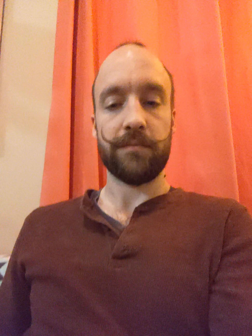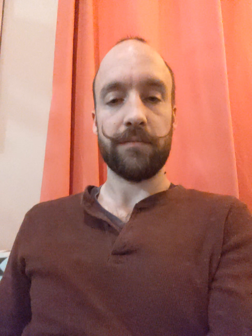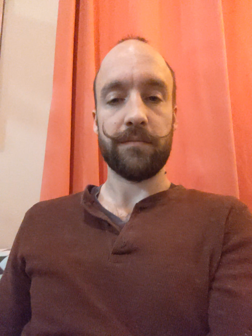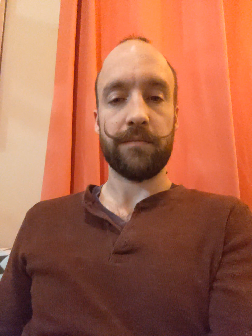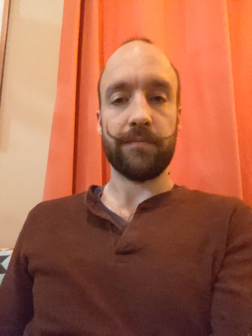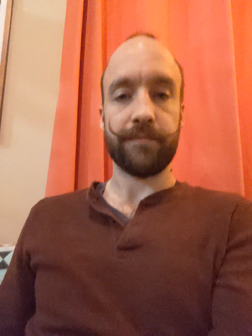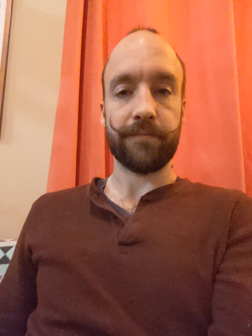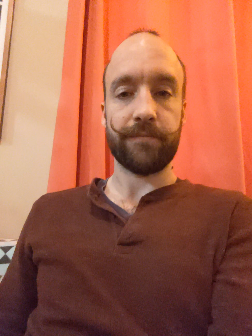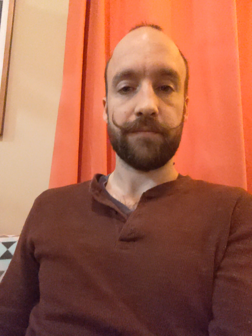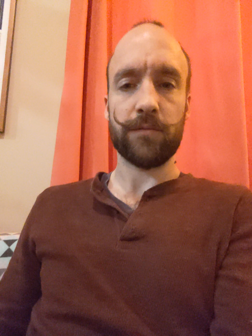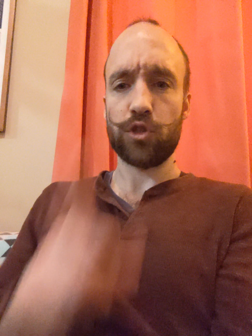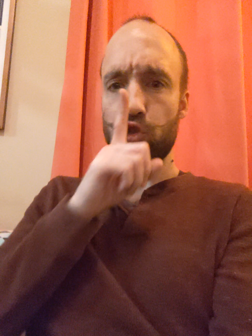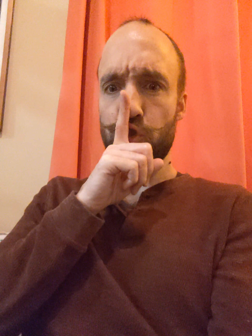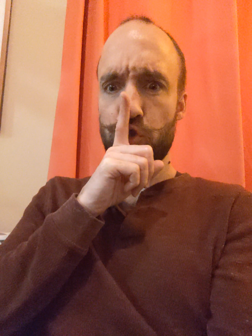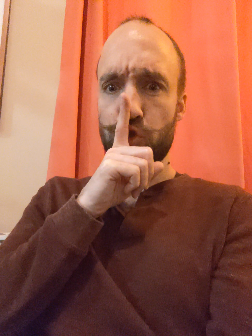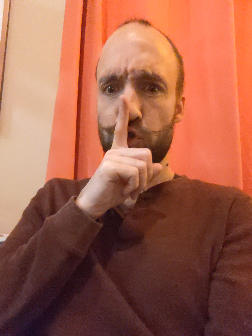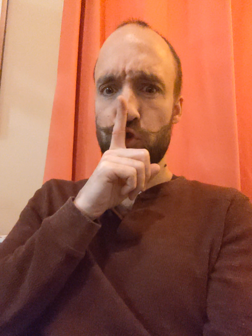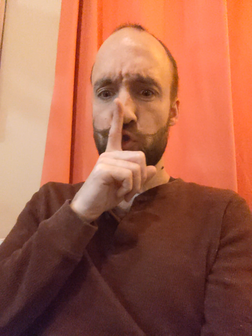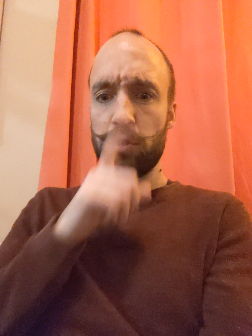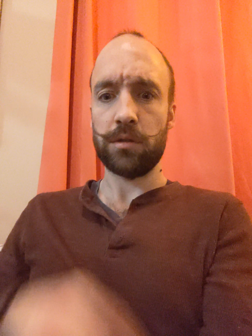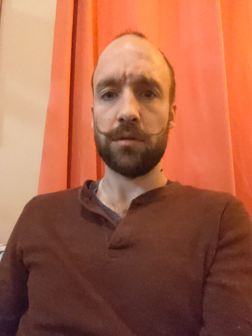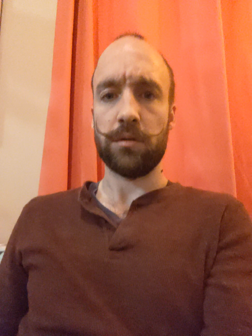shhh